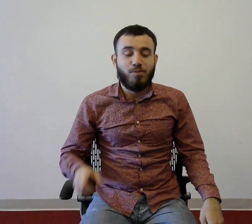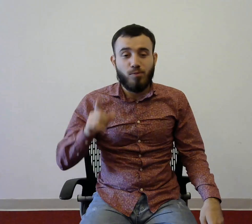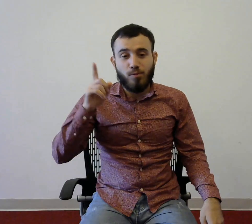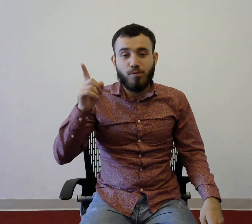onun